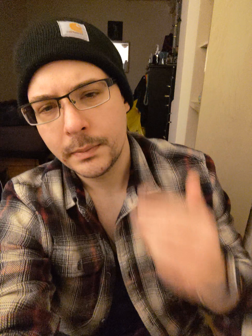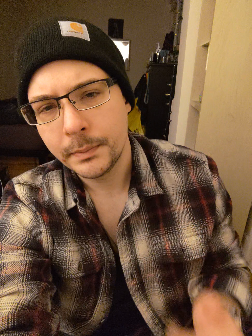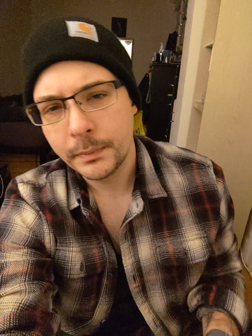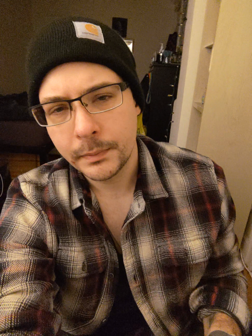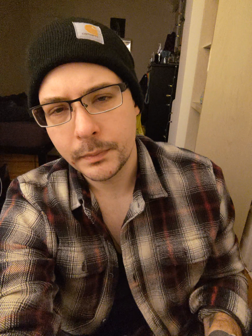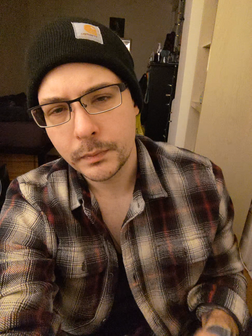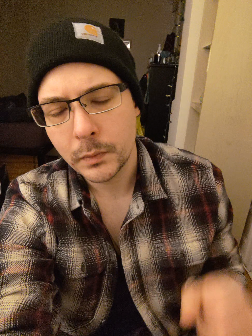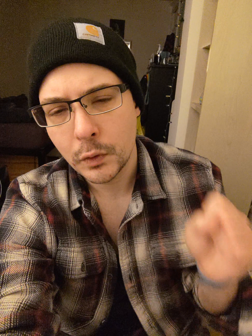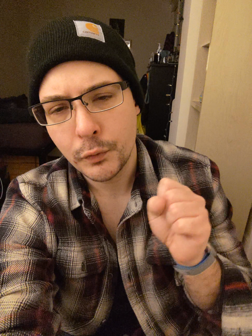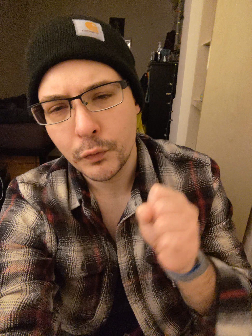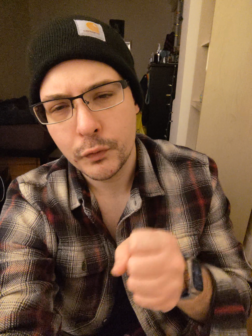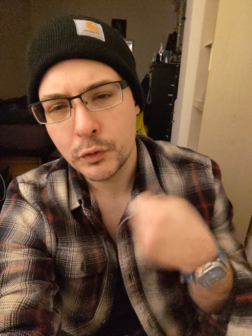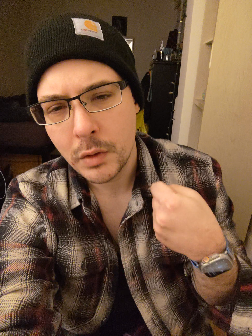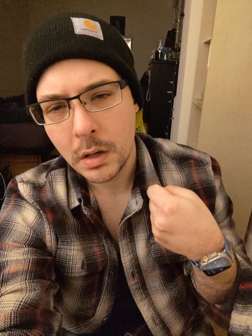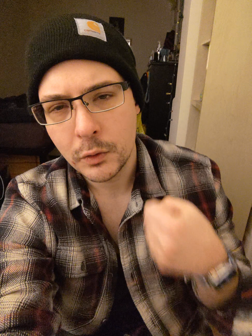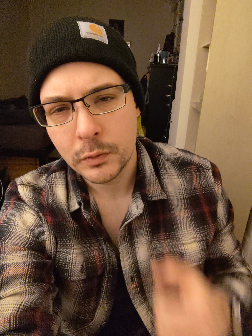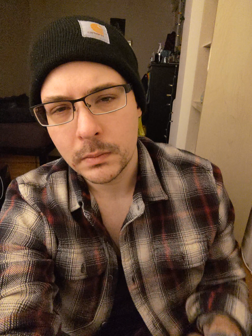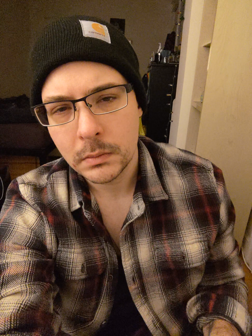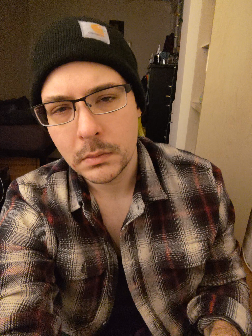refrigerator